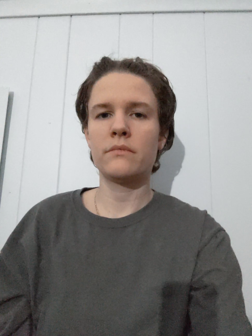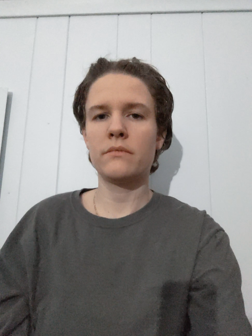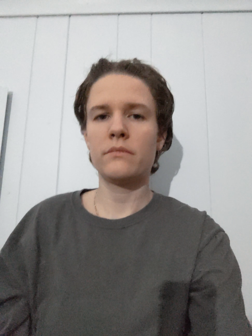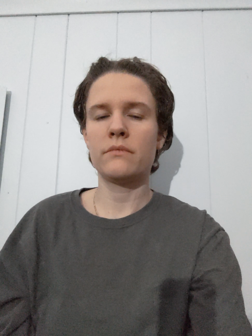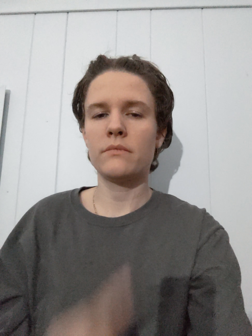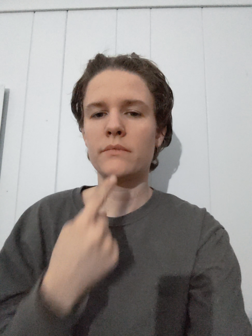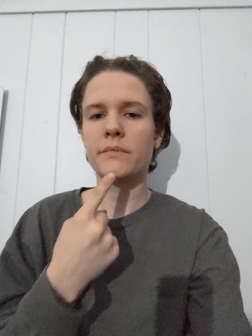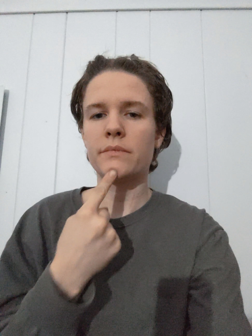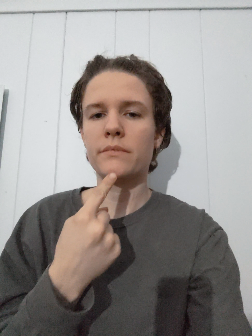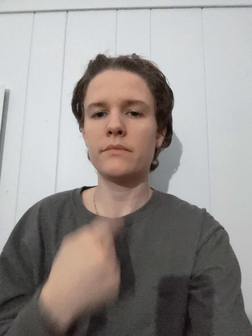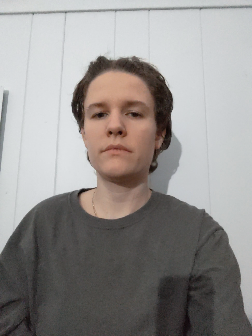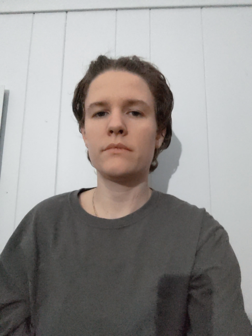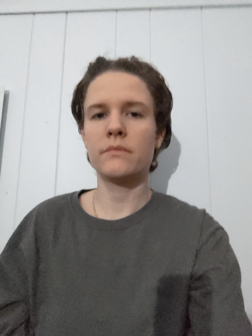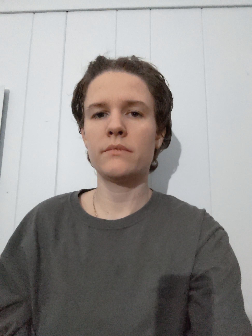chin